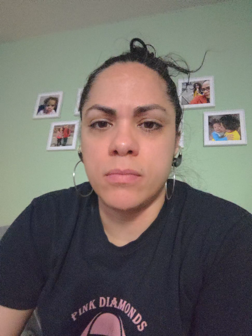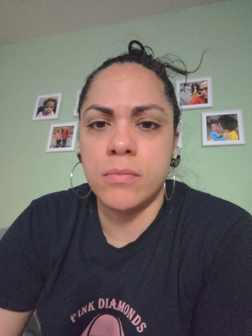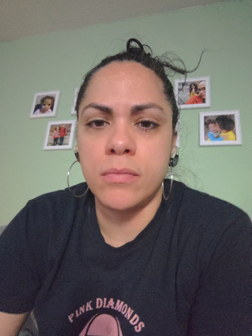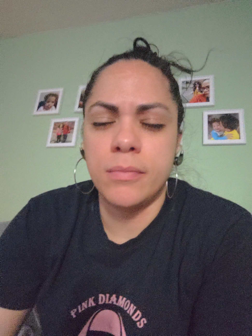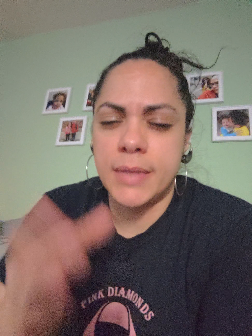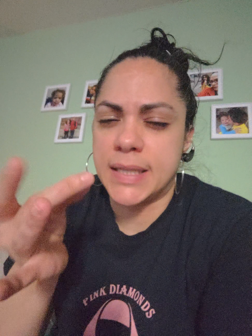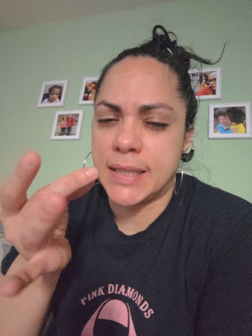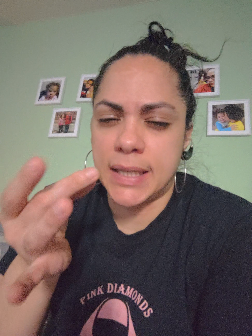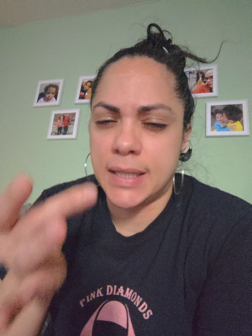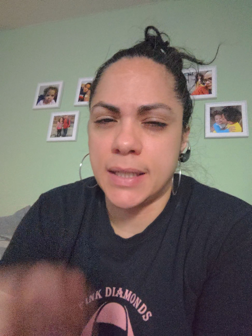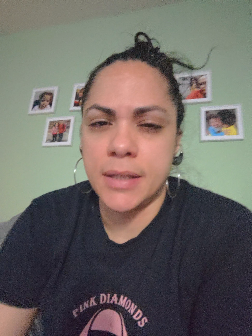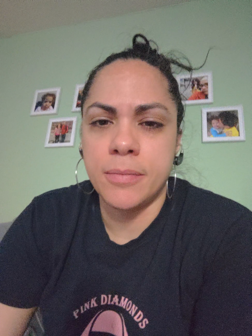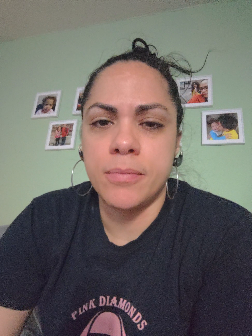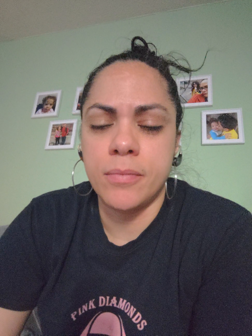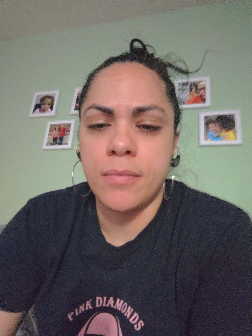sticky